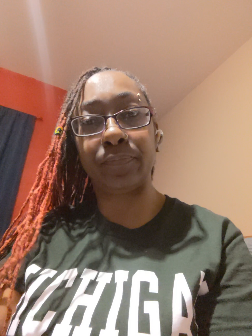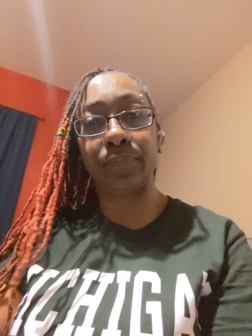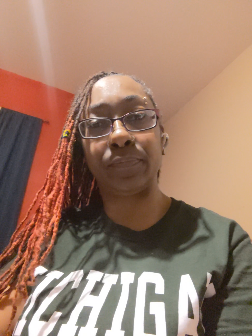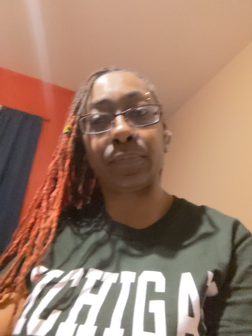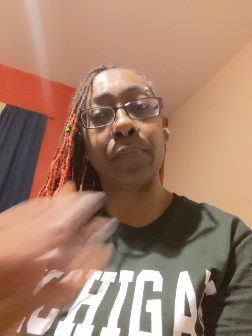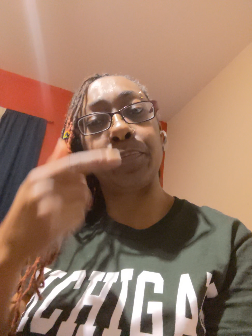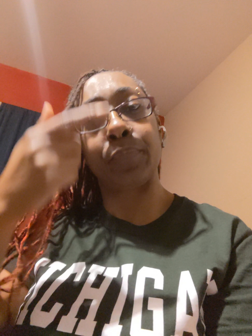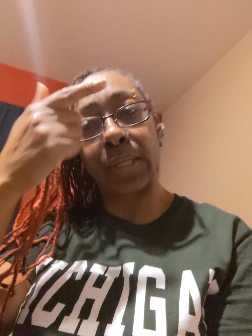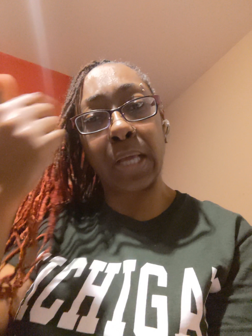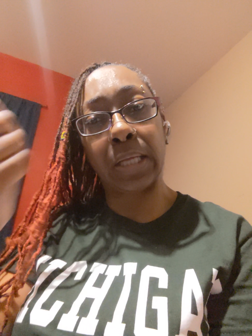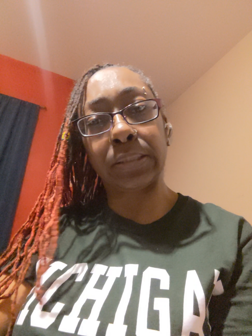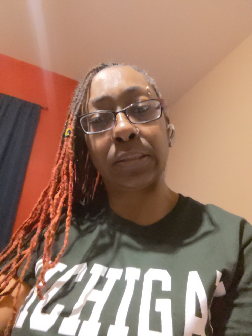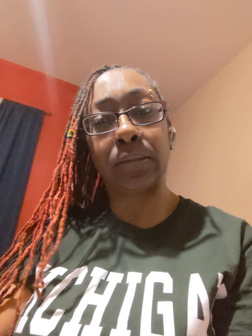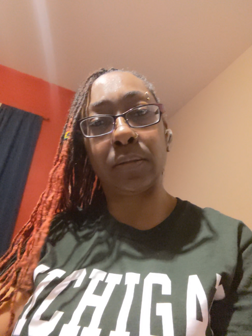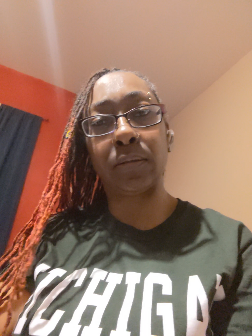because